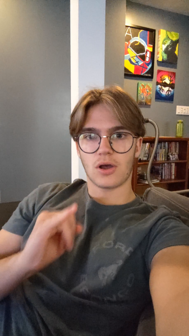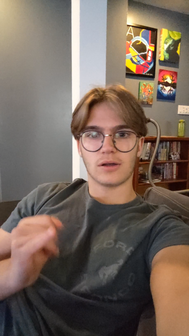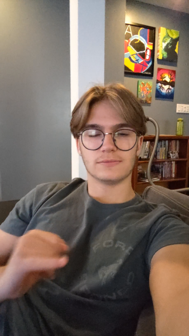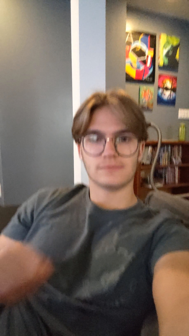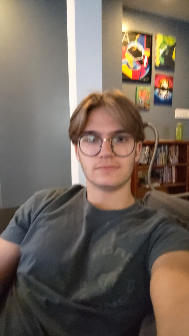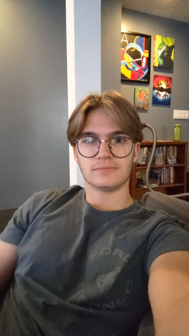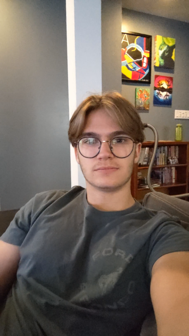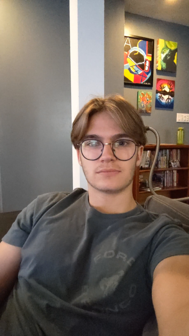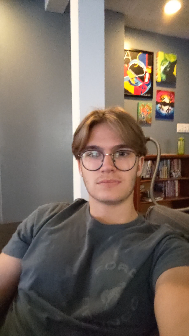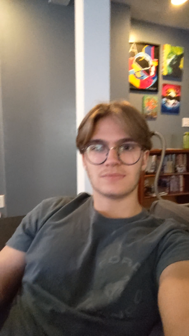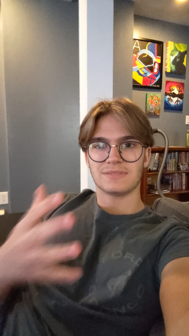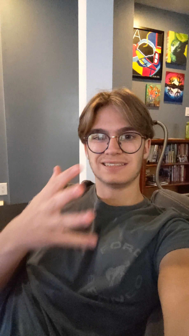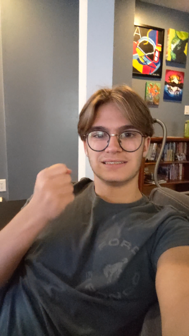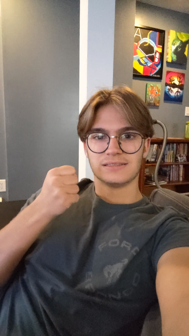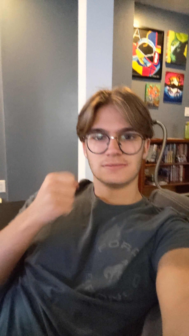get